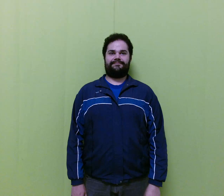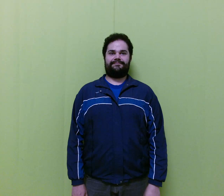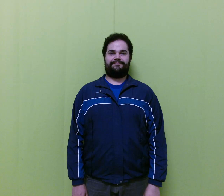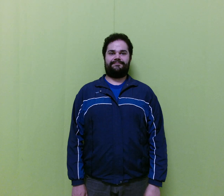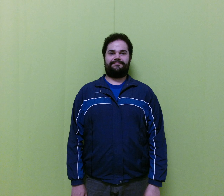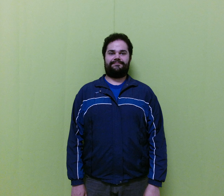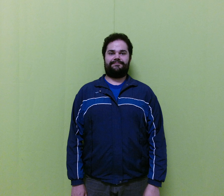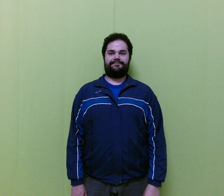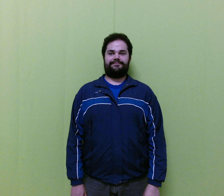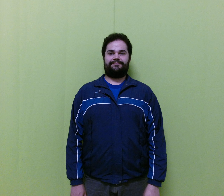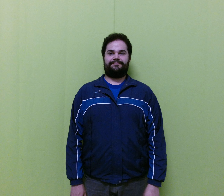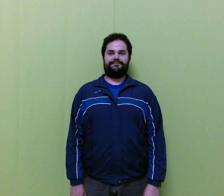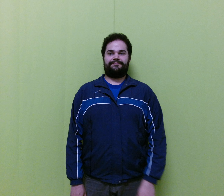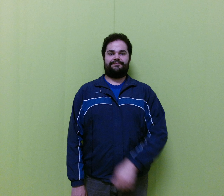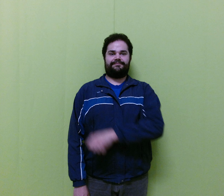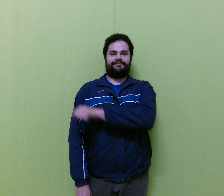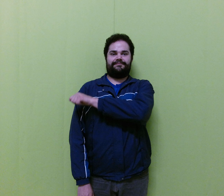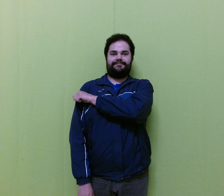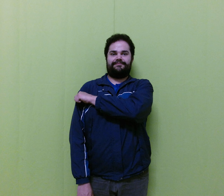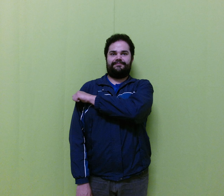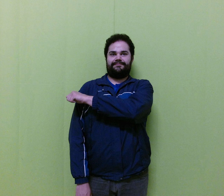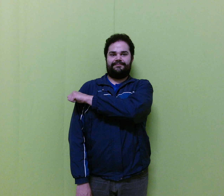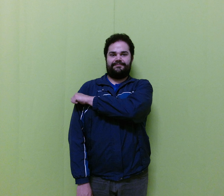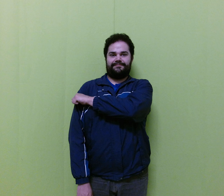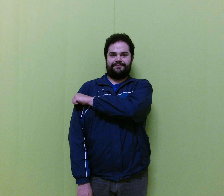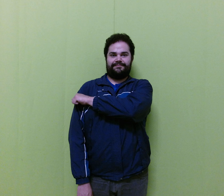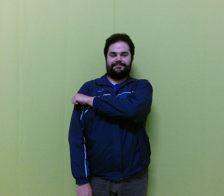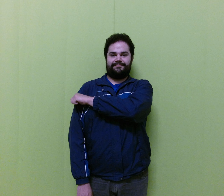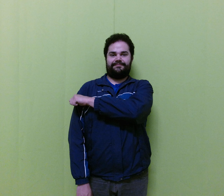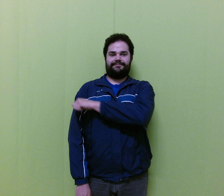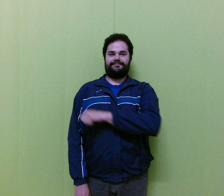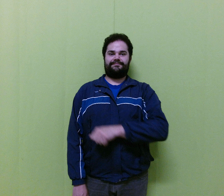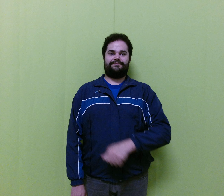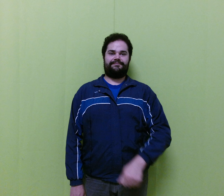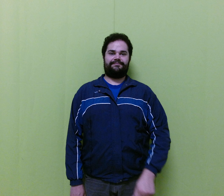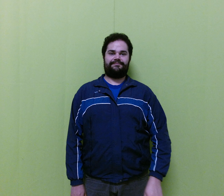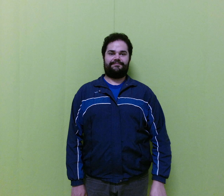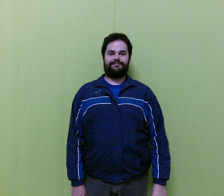aluno